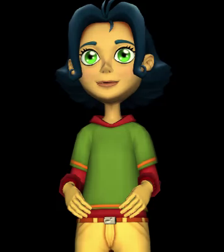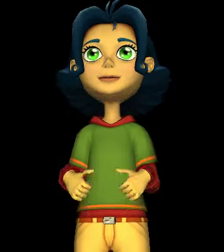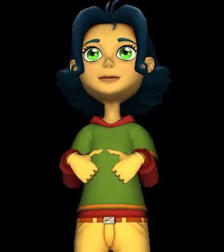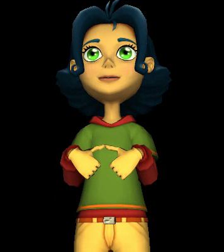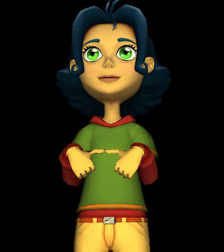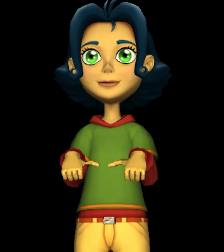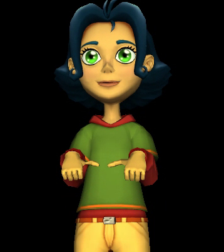يبقى